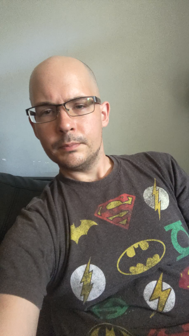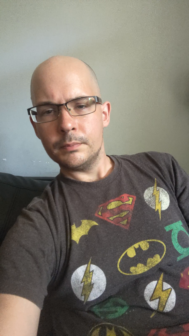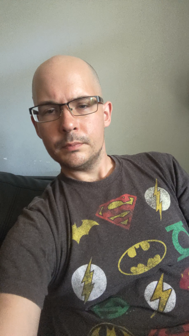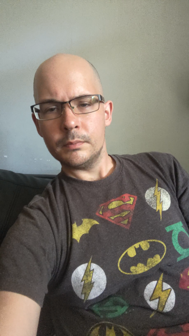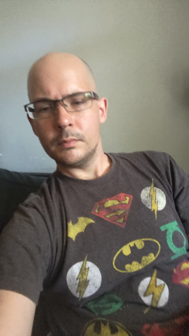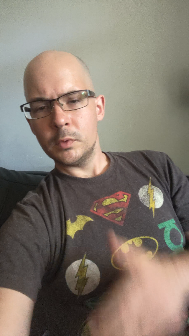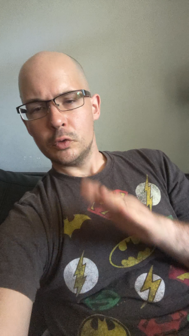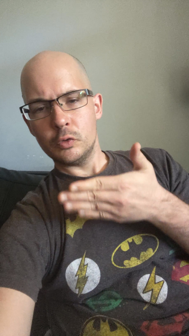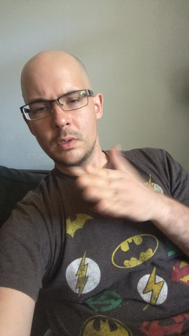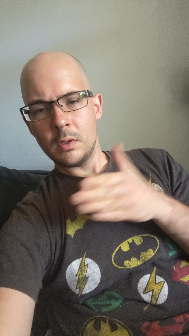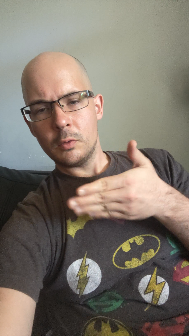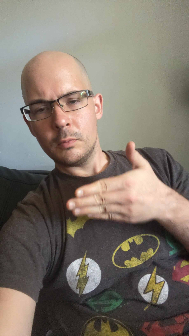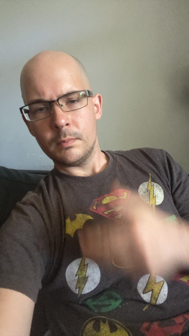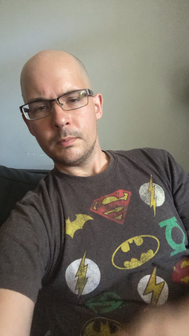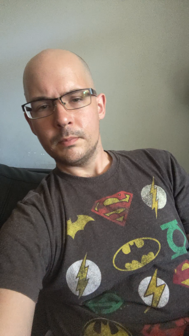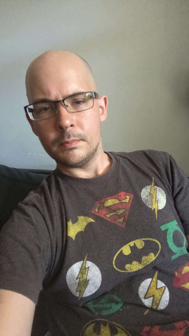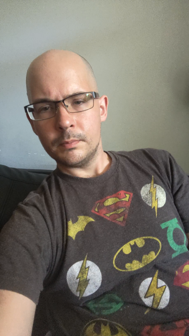share